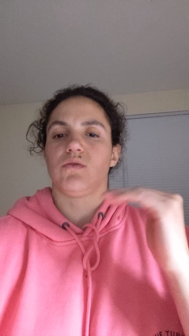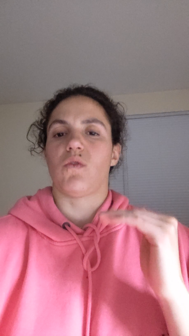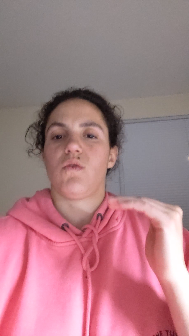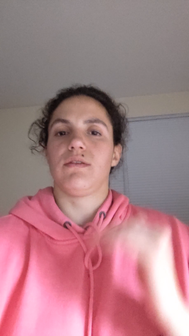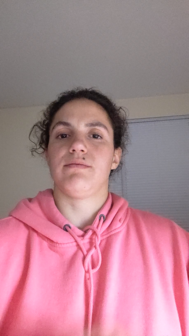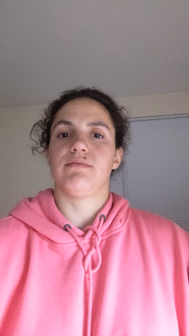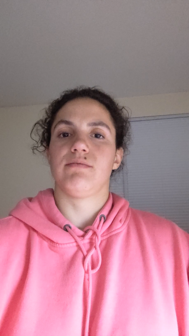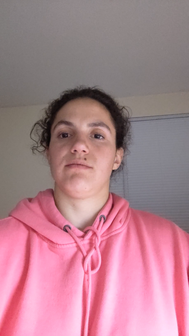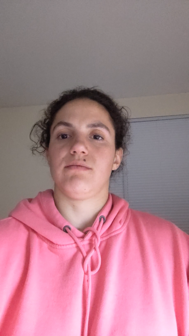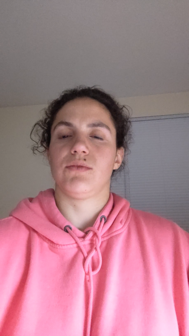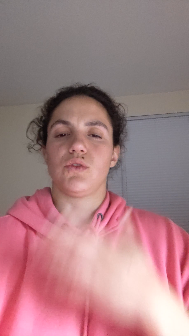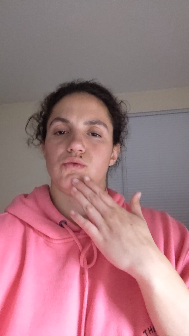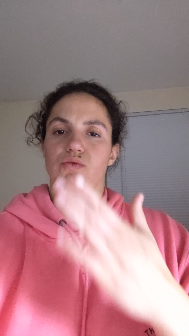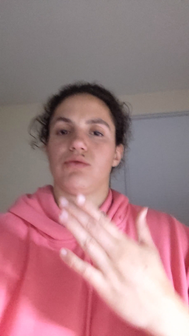good